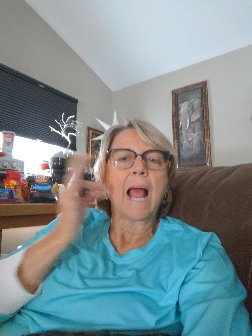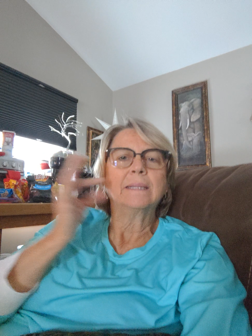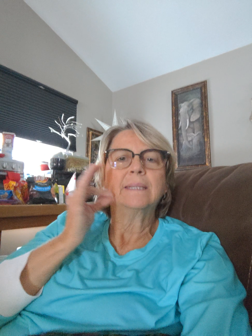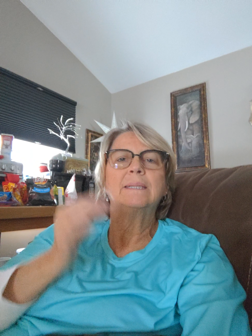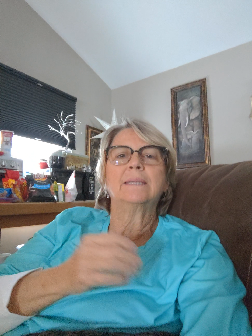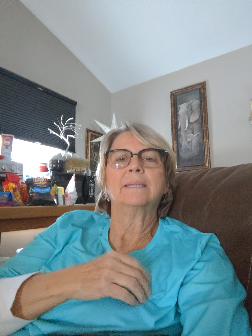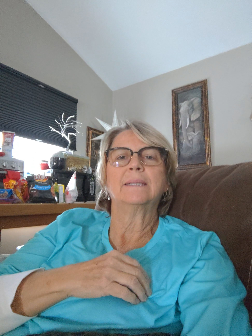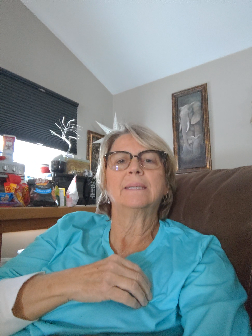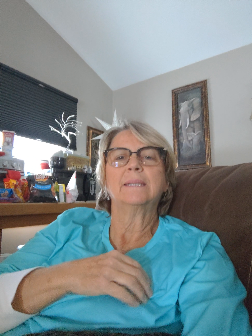cat